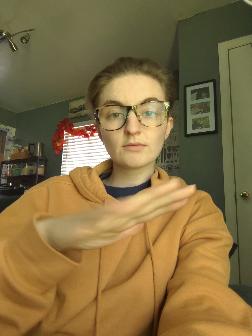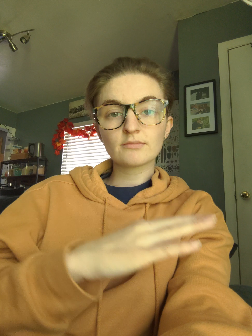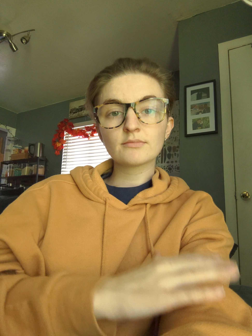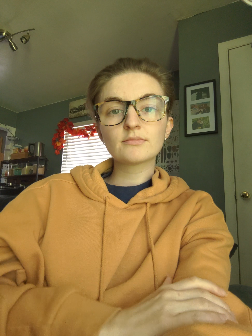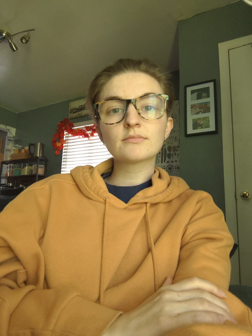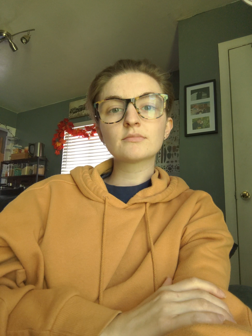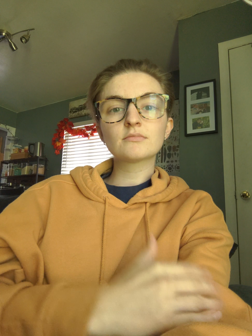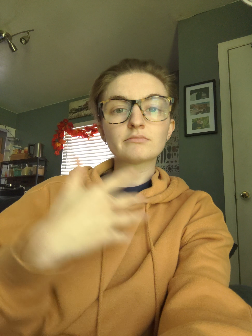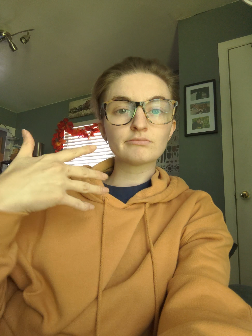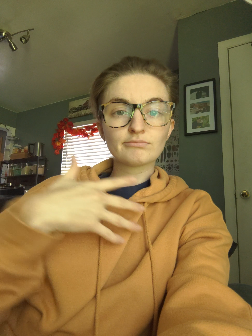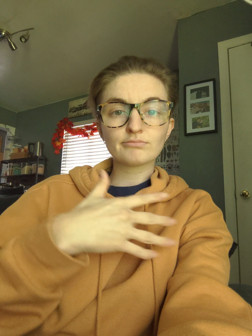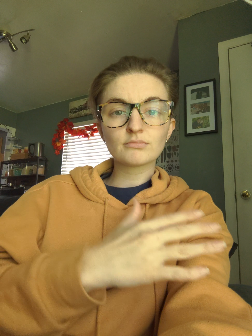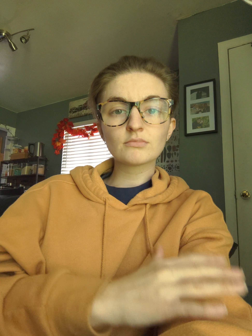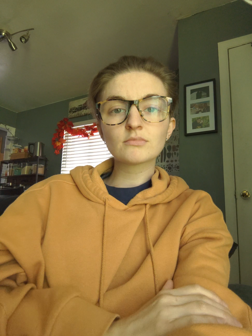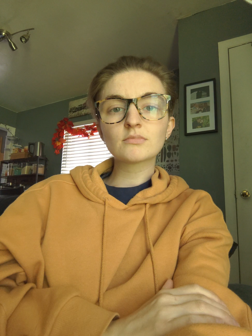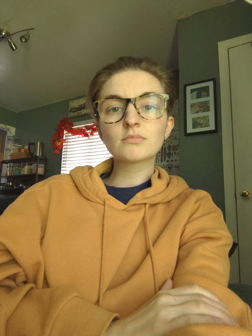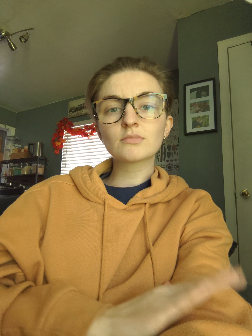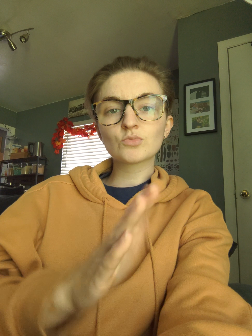scared